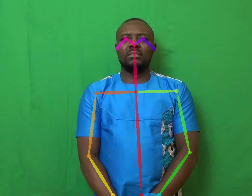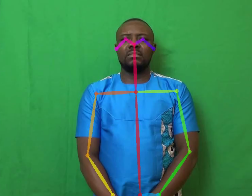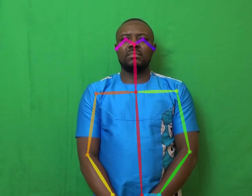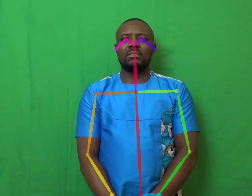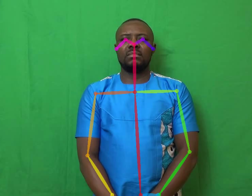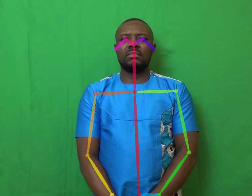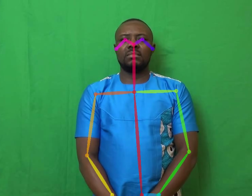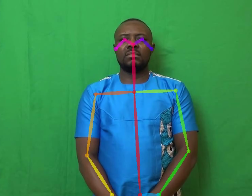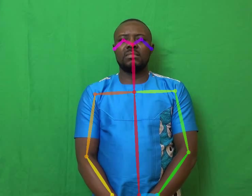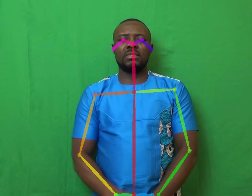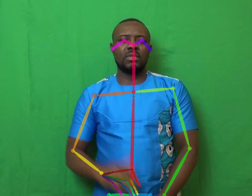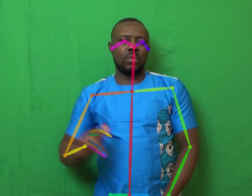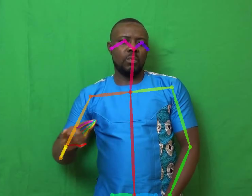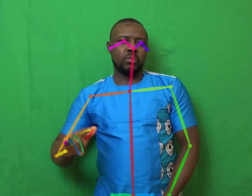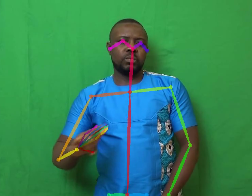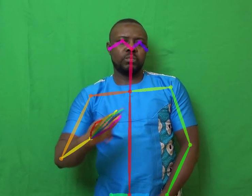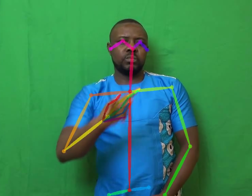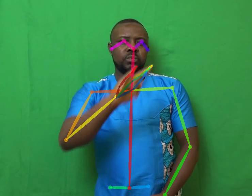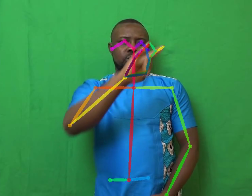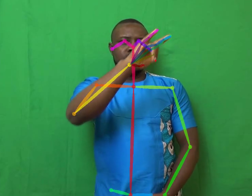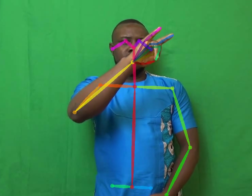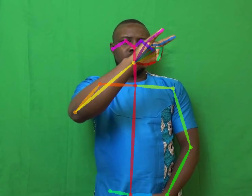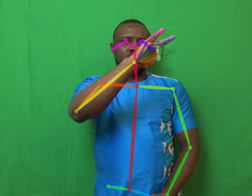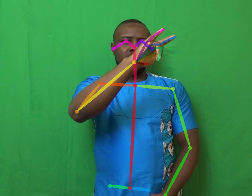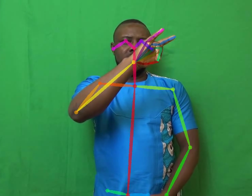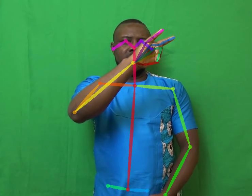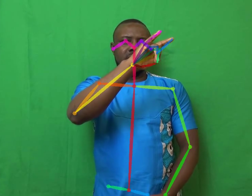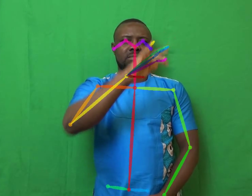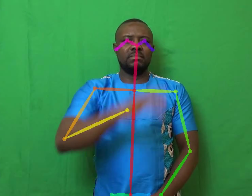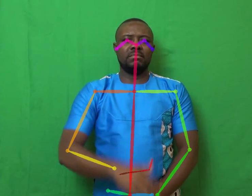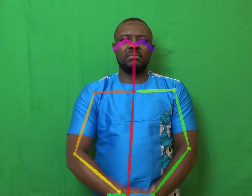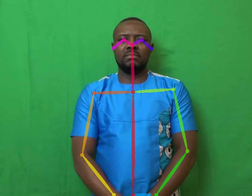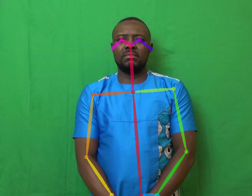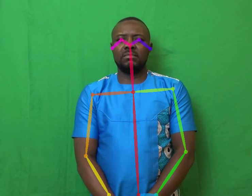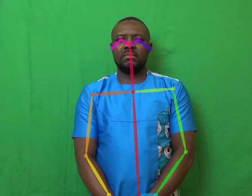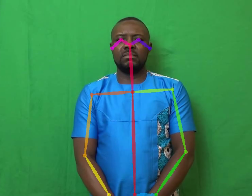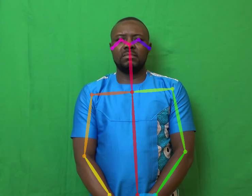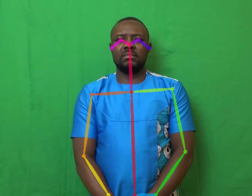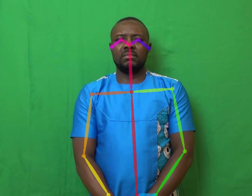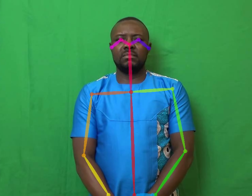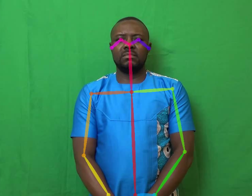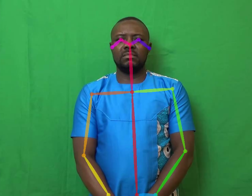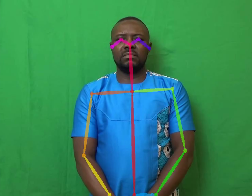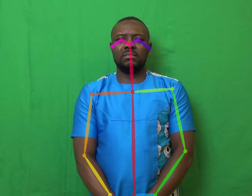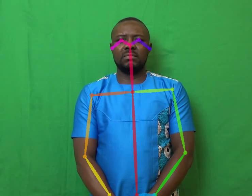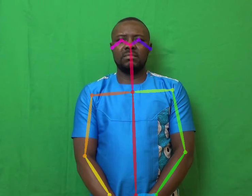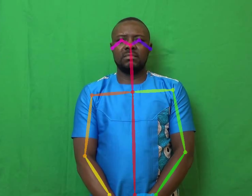airplane